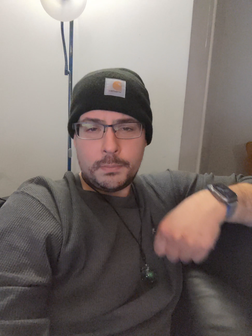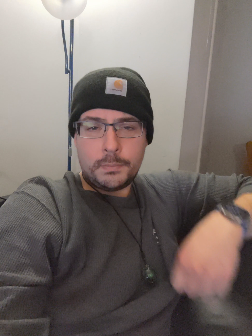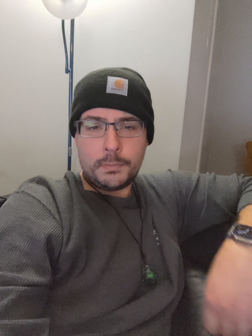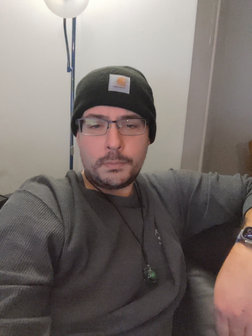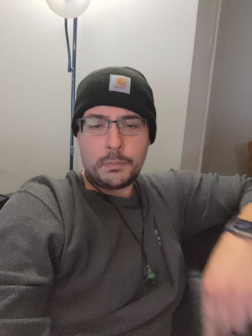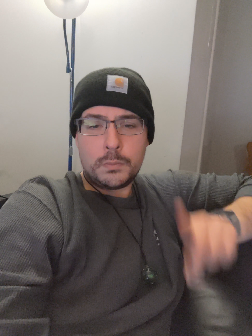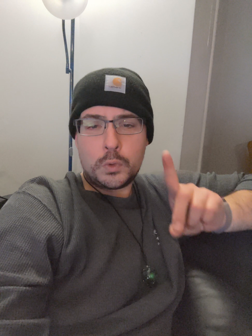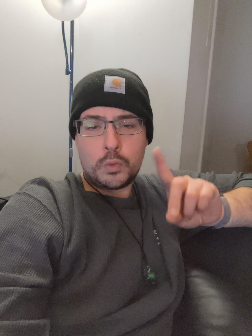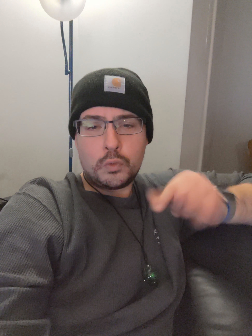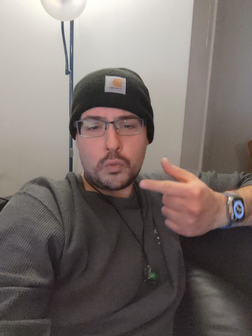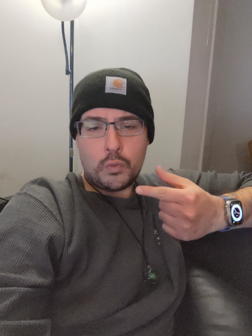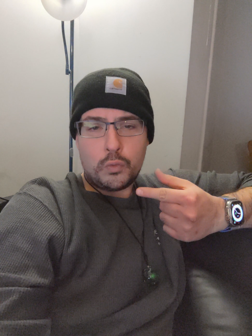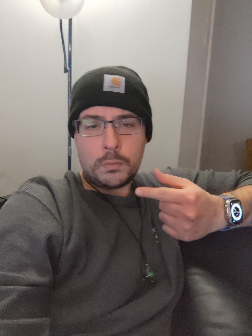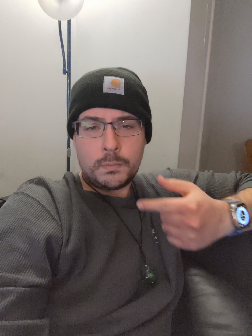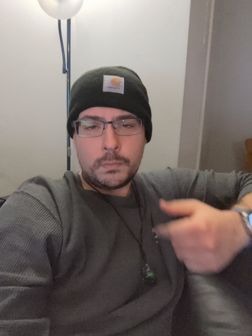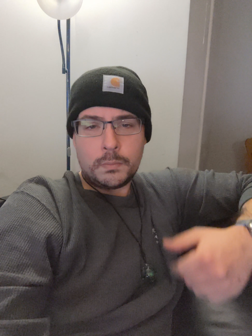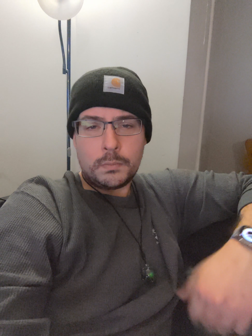dog